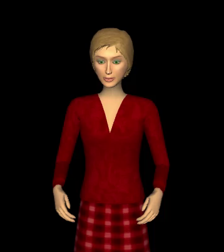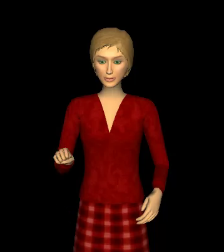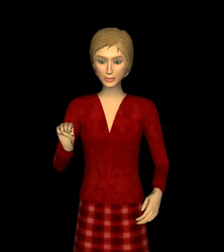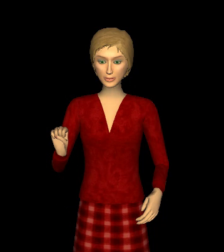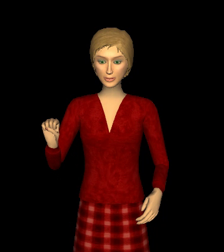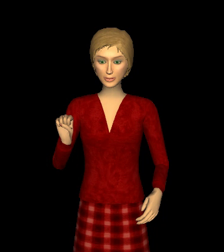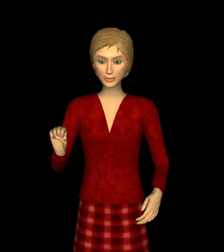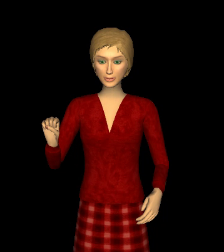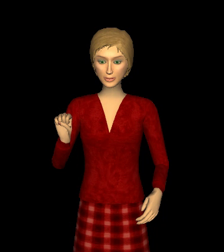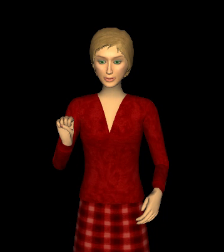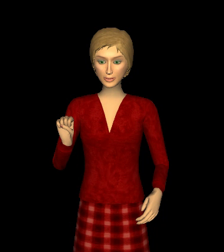السبت